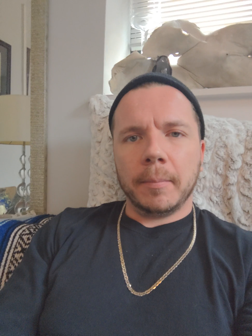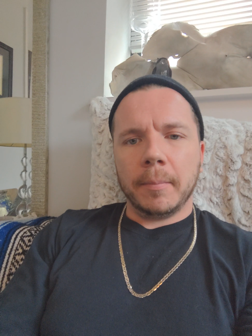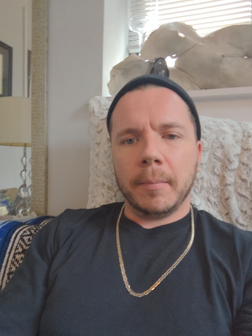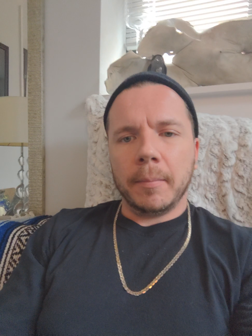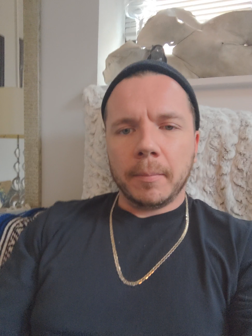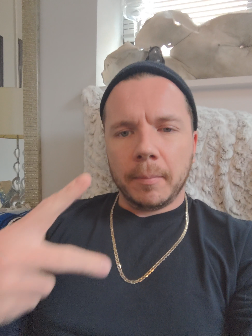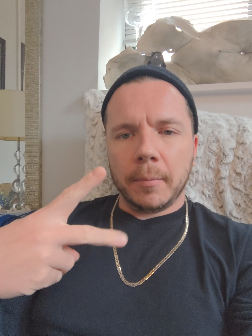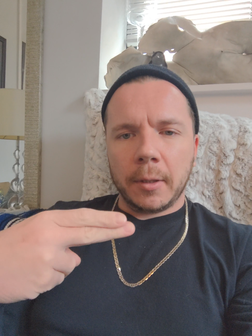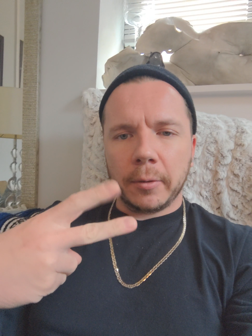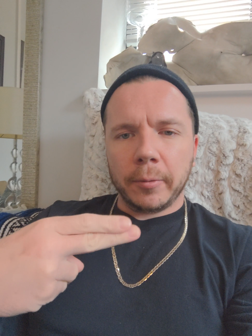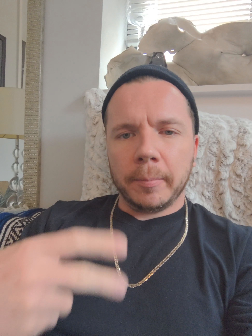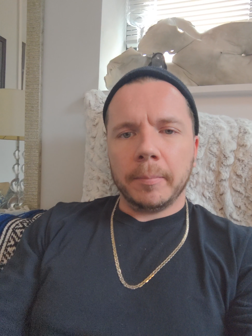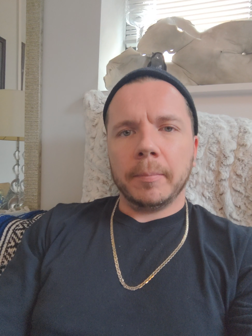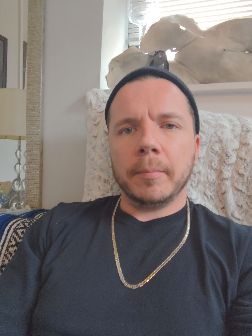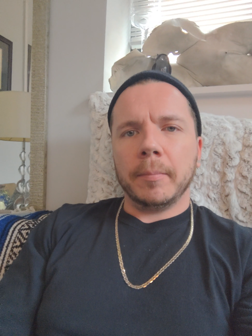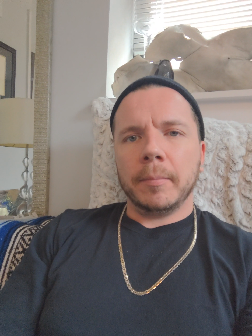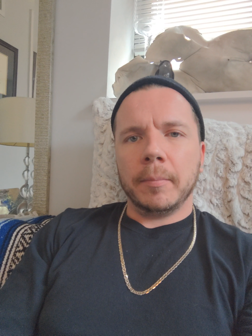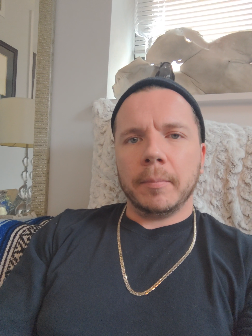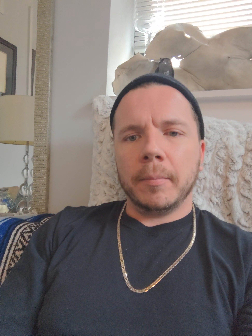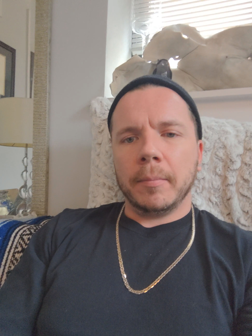scissors